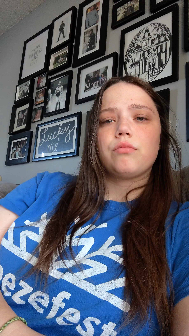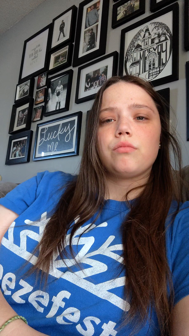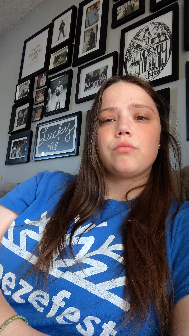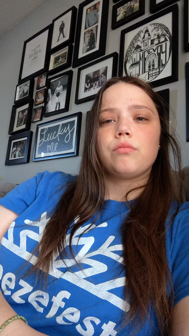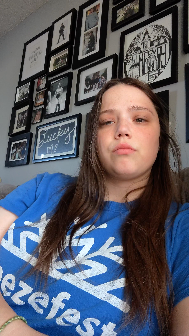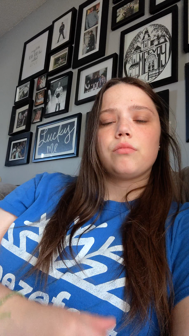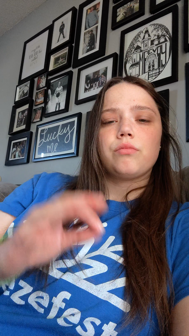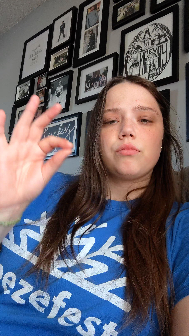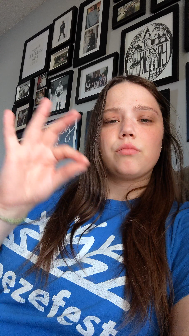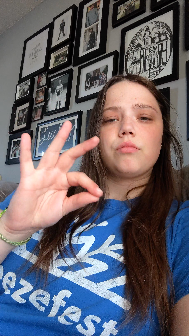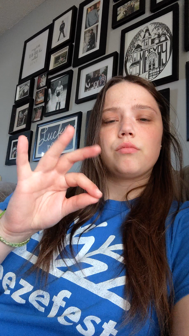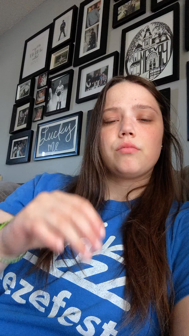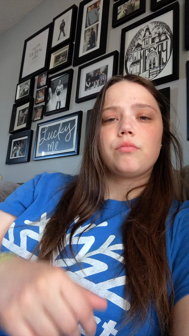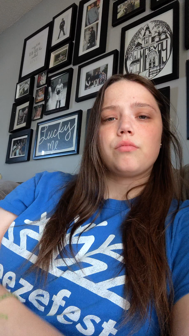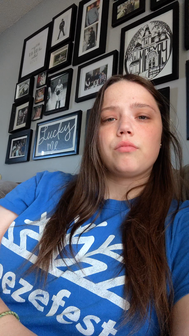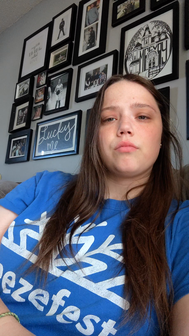fit